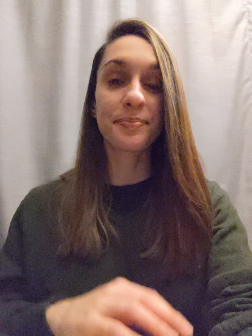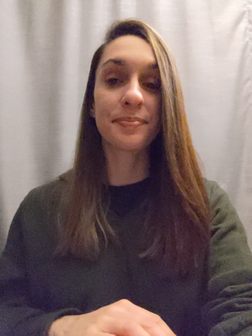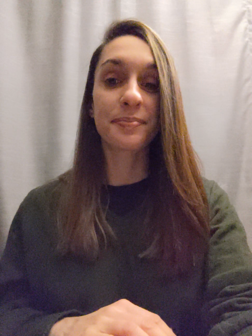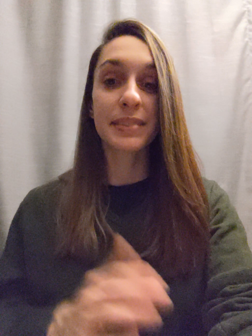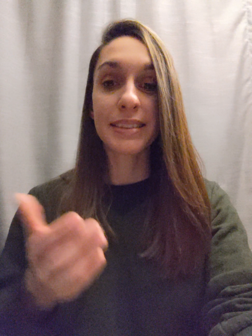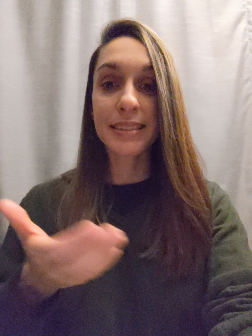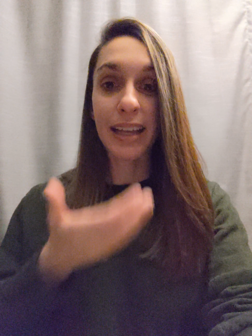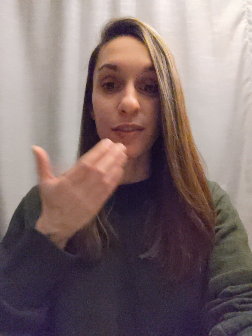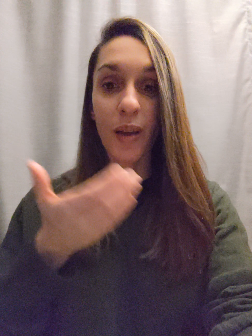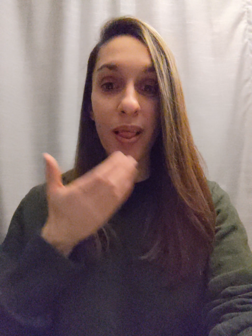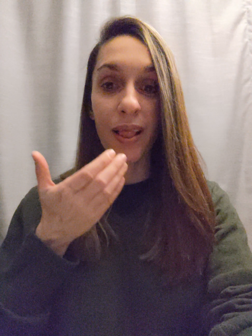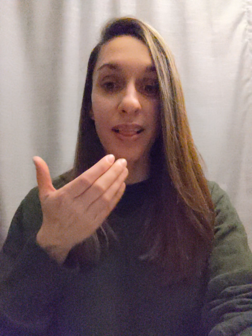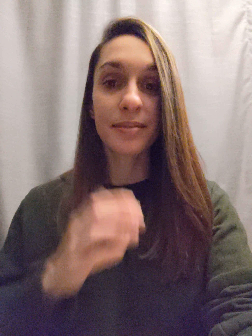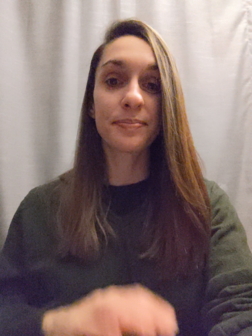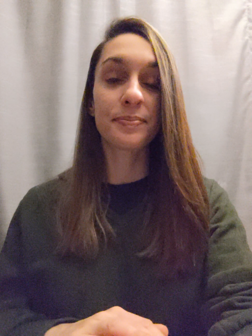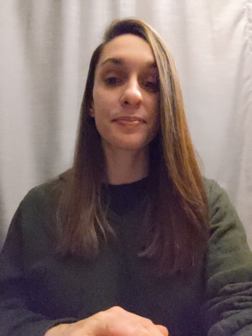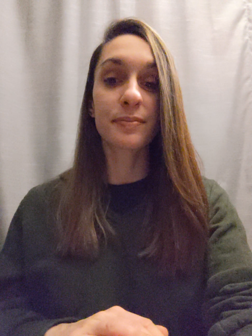cereal